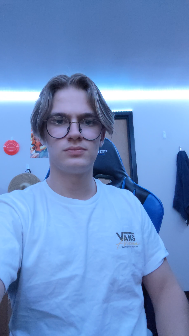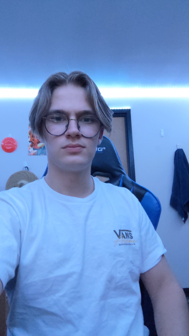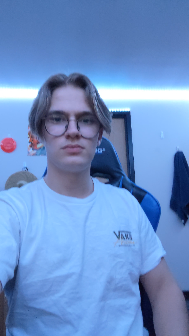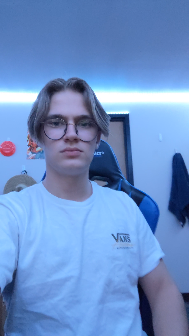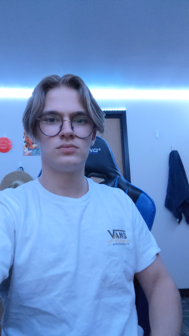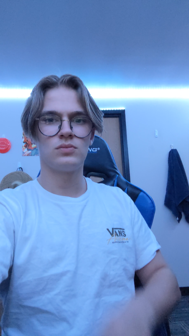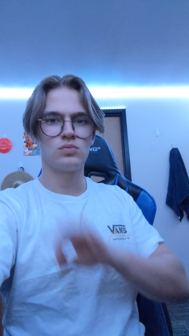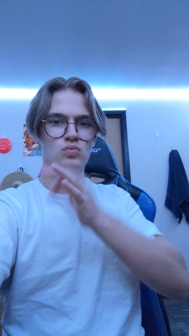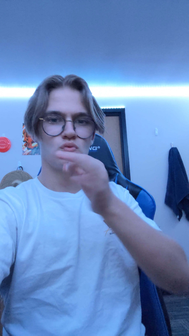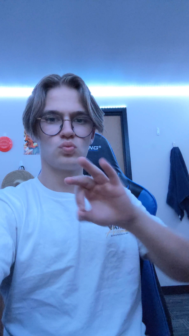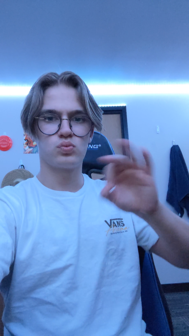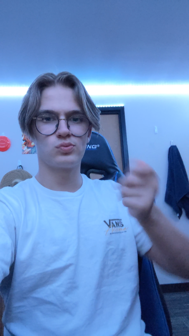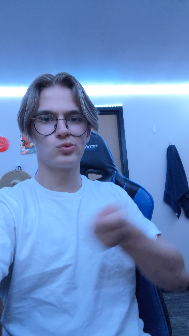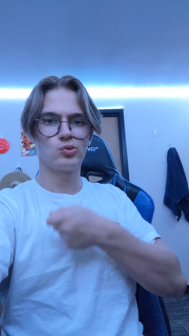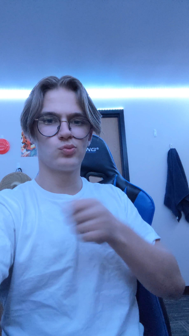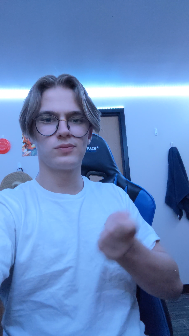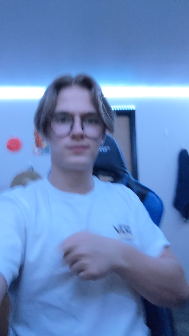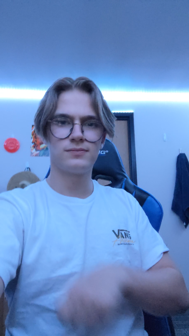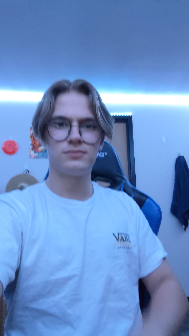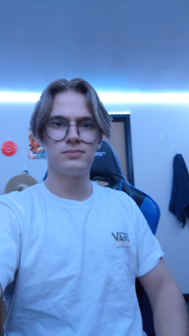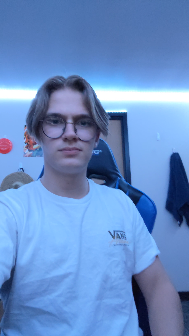hose